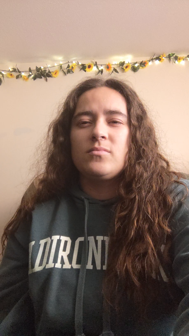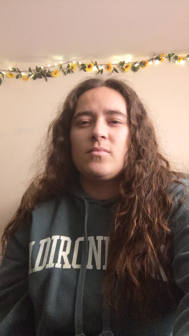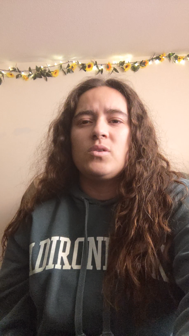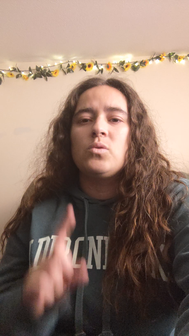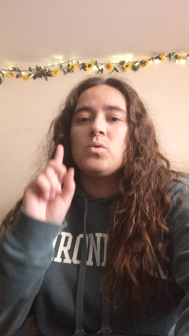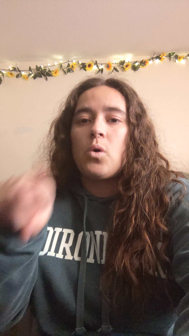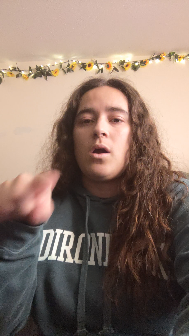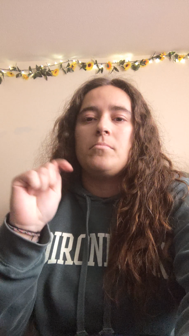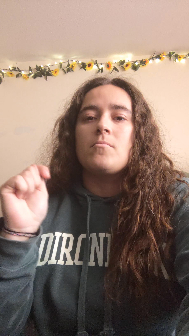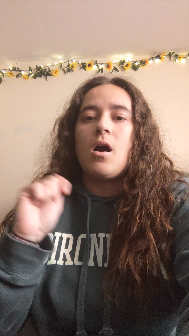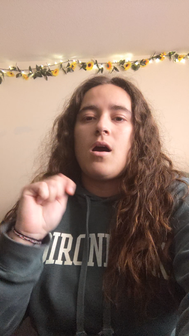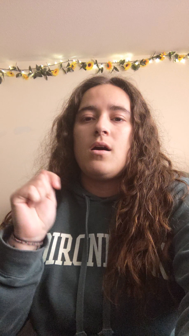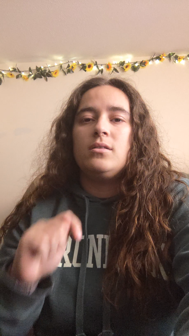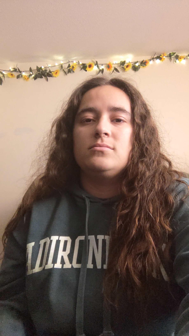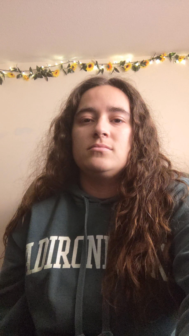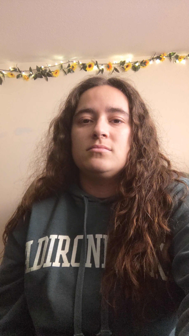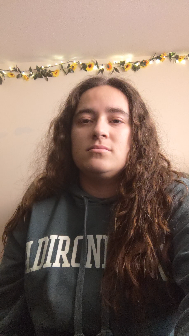go potty